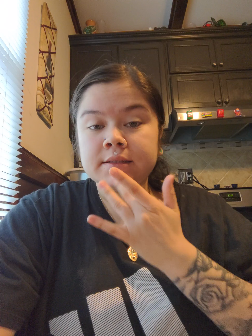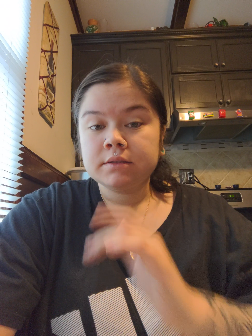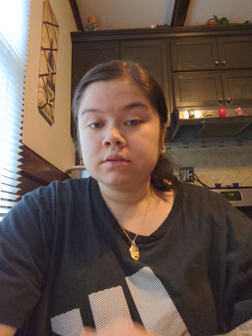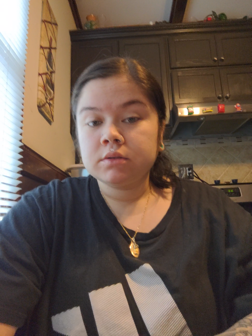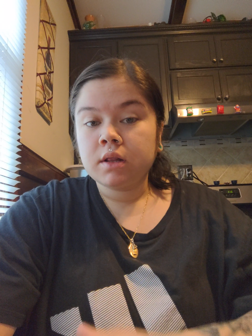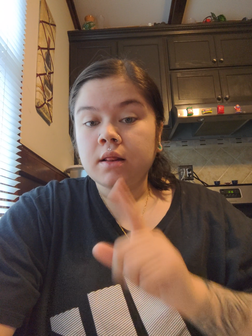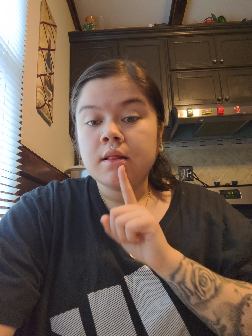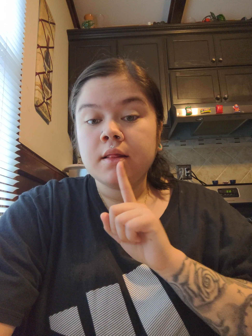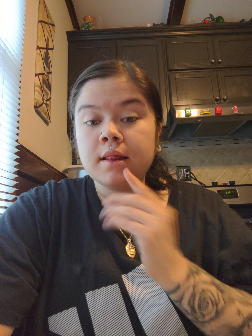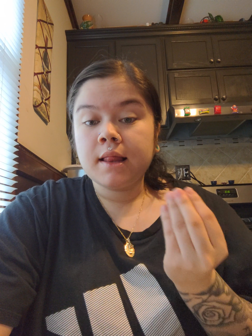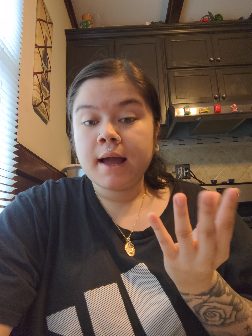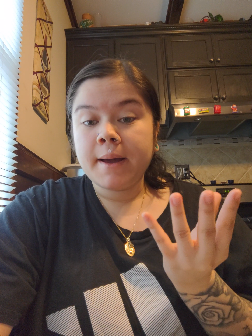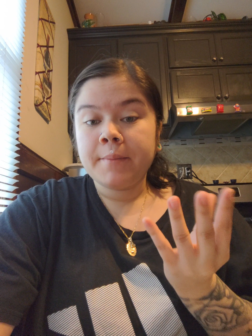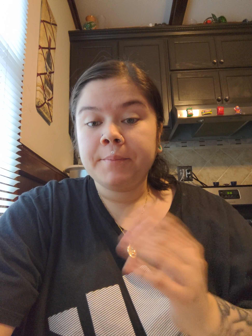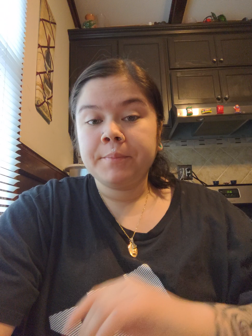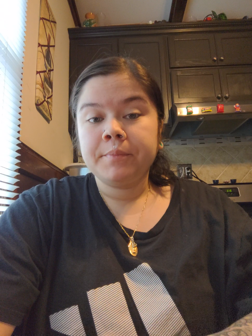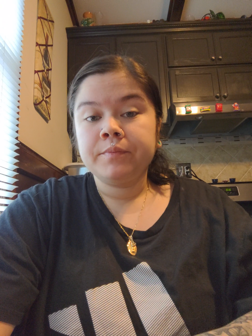lamp